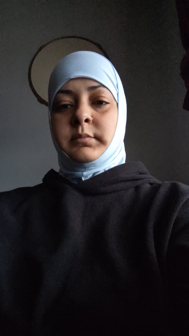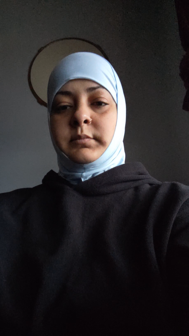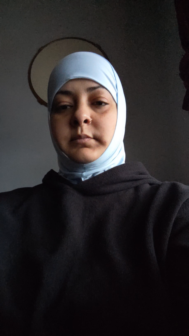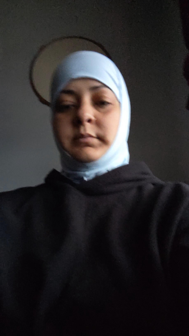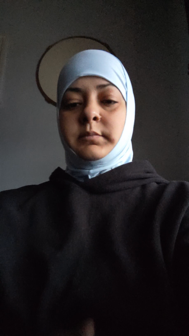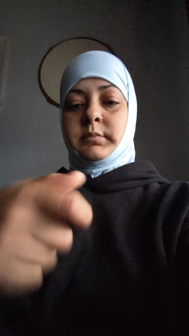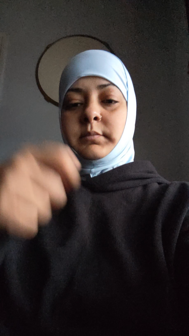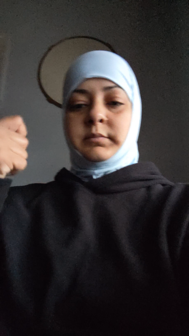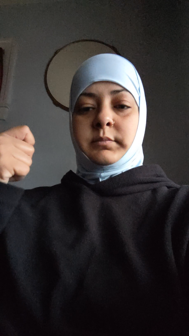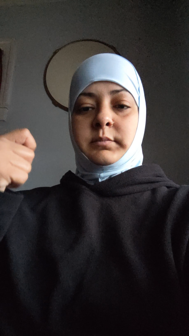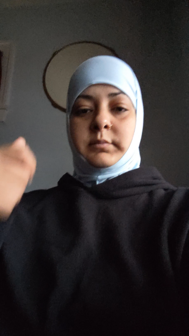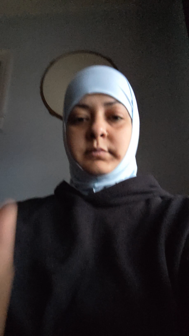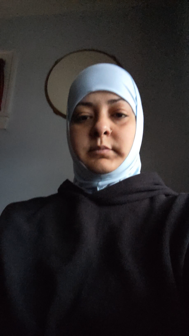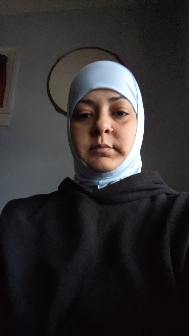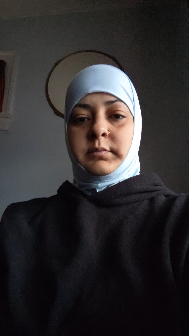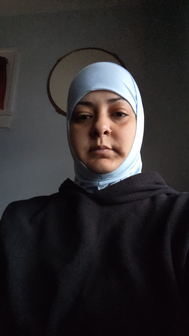pull